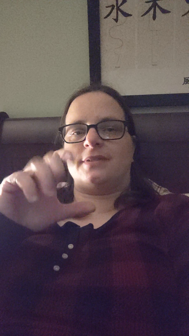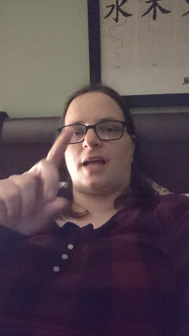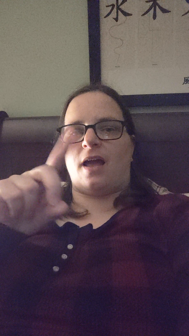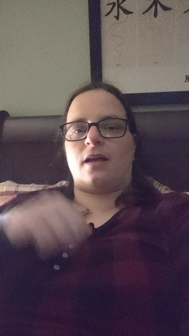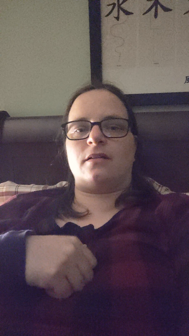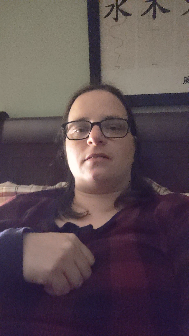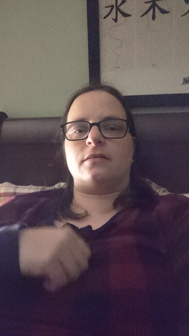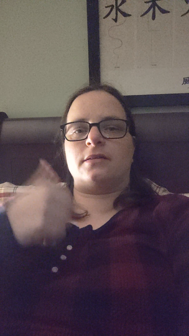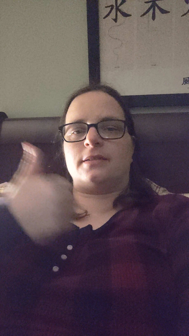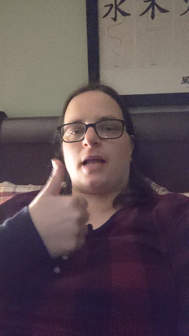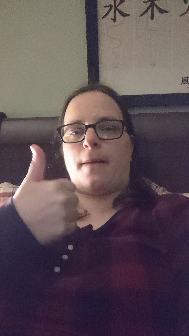game